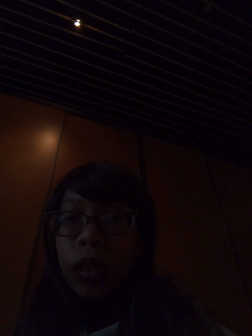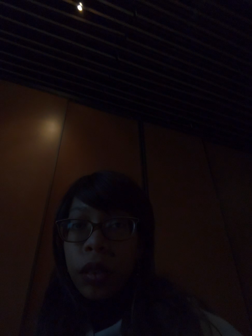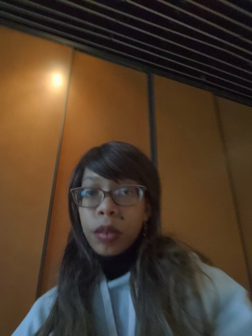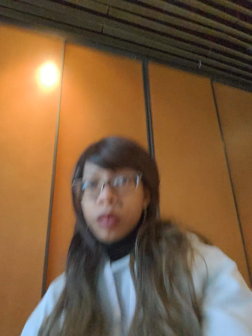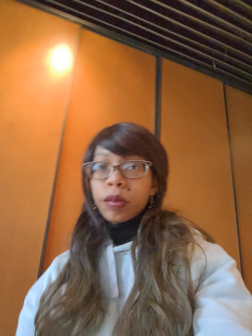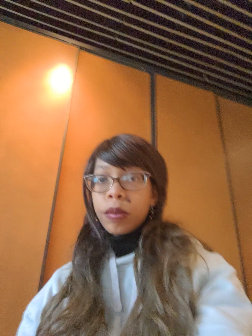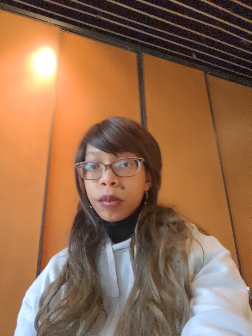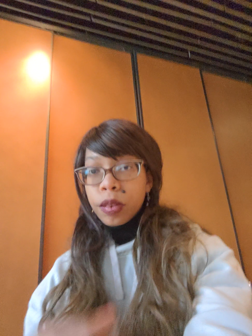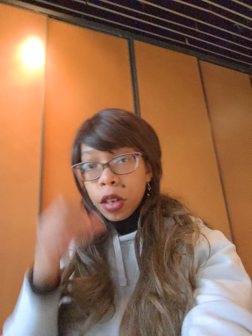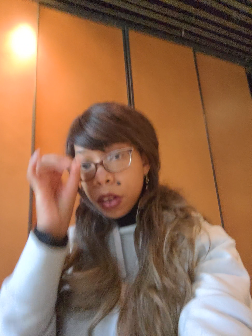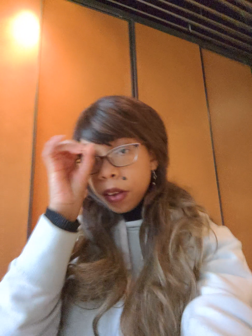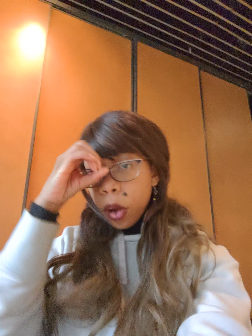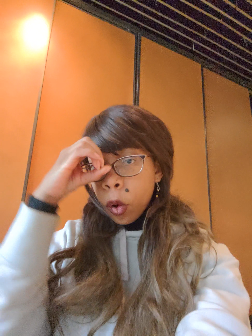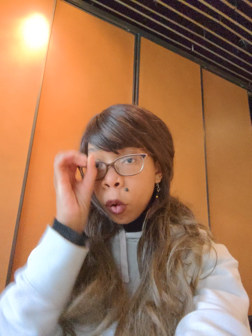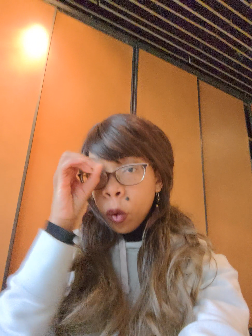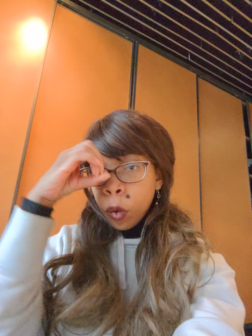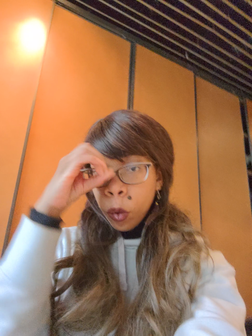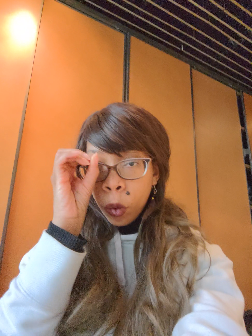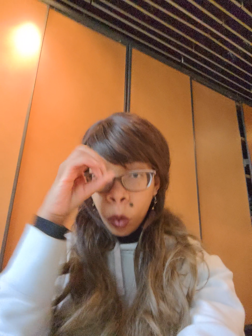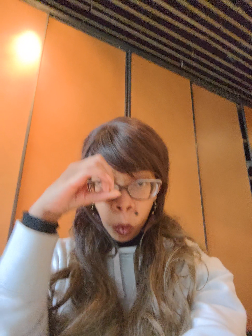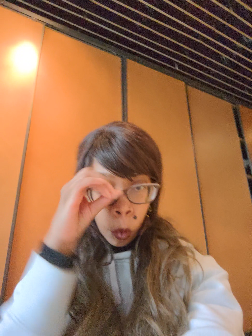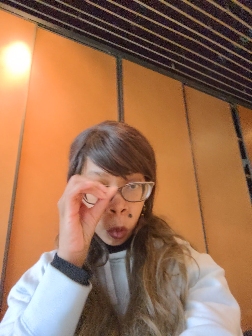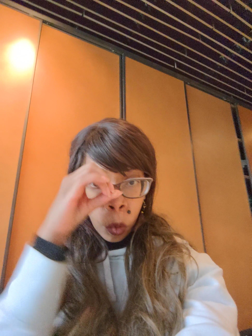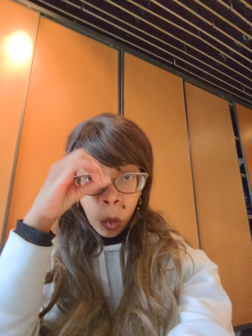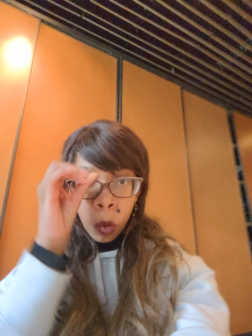owl